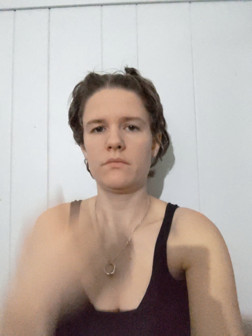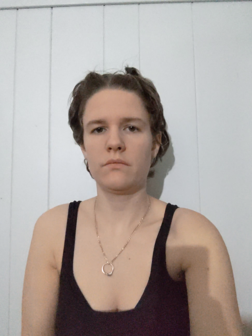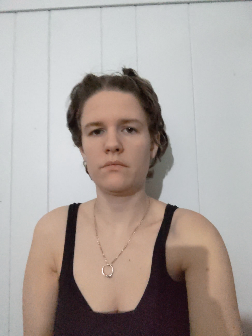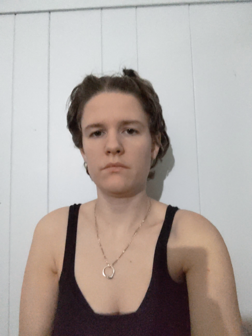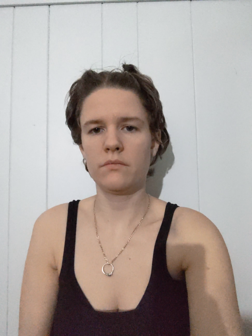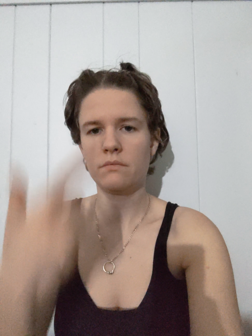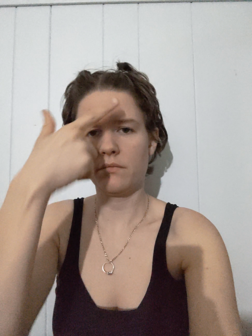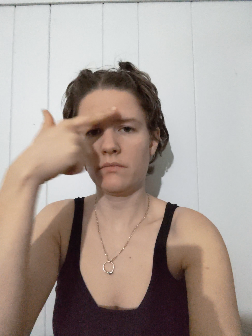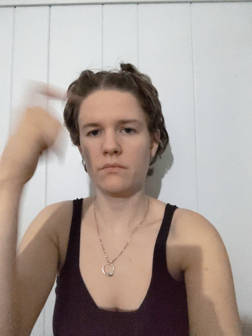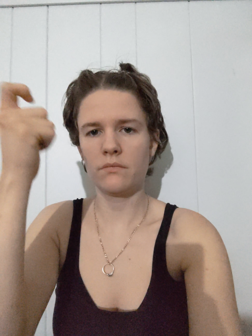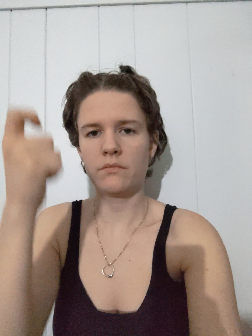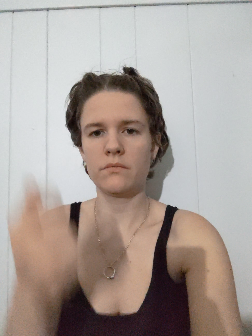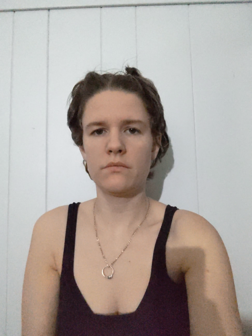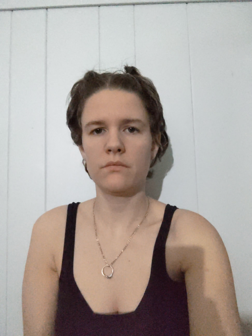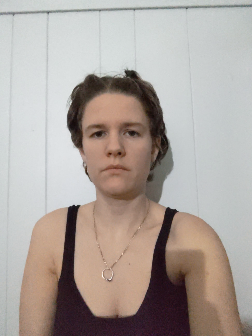because